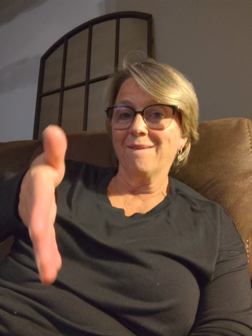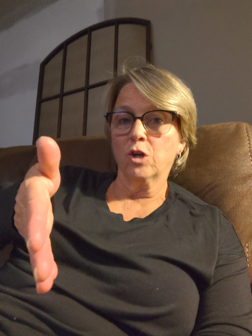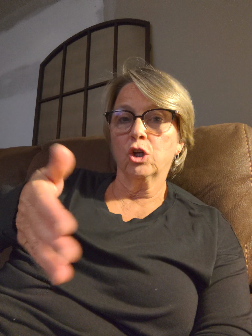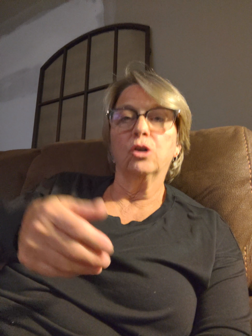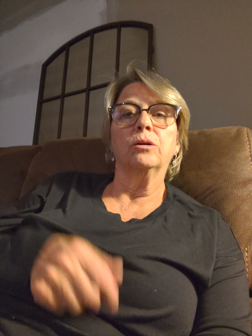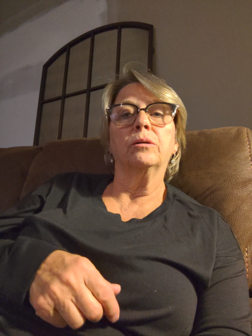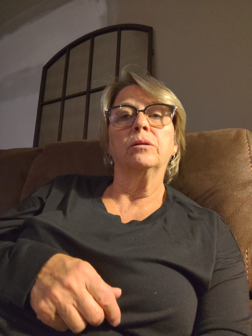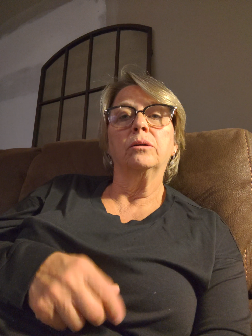after